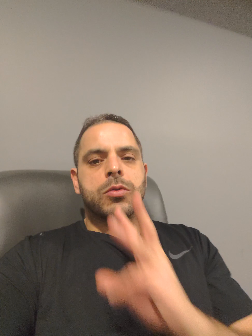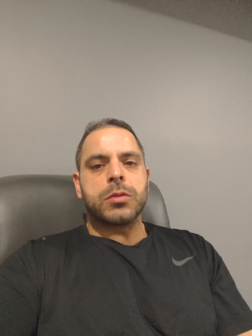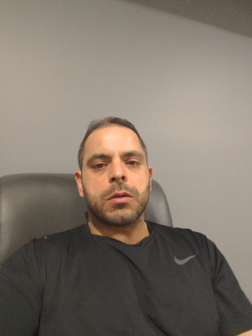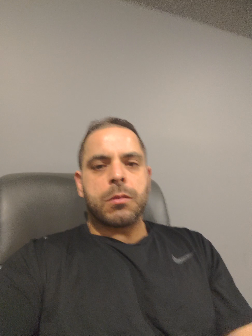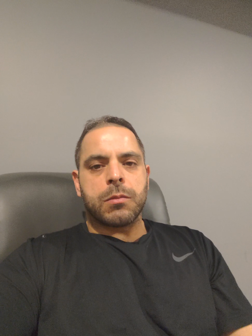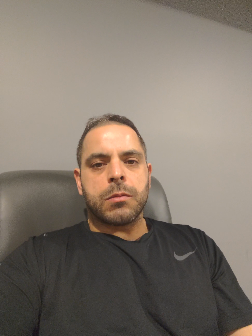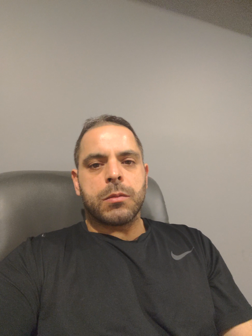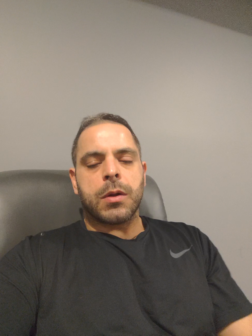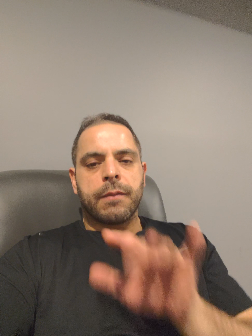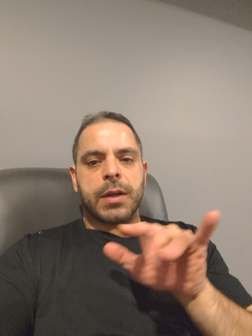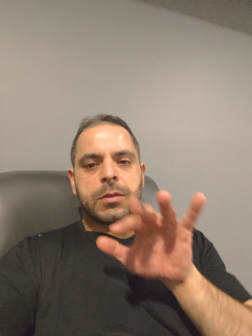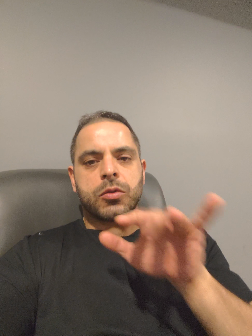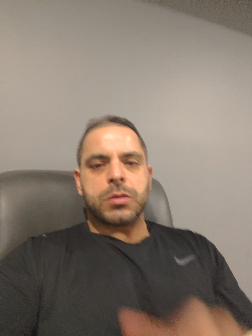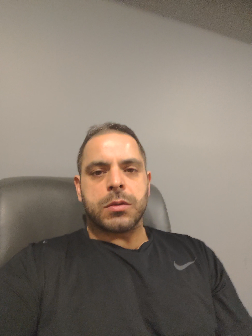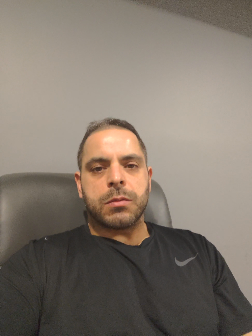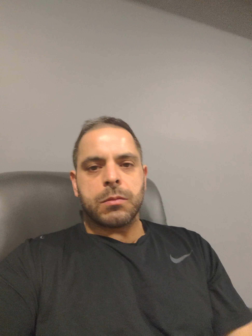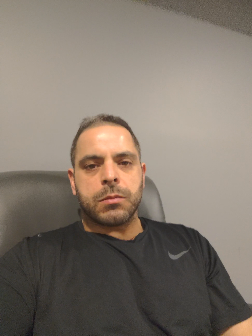finger